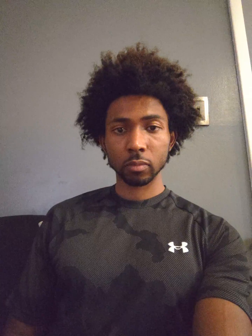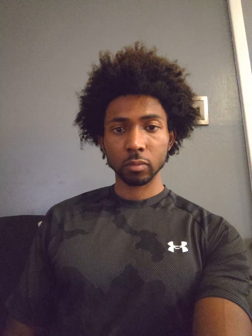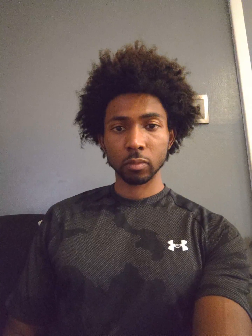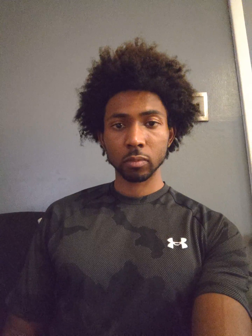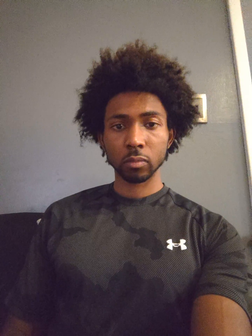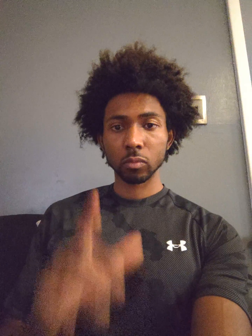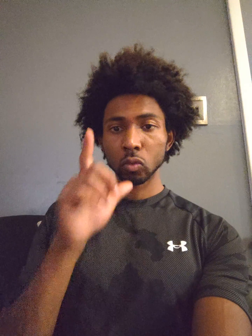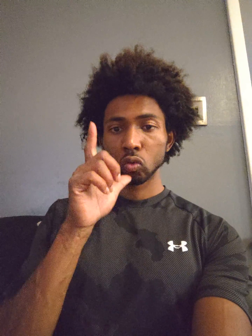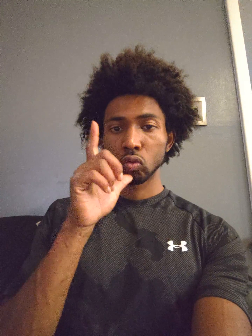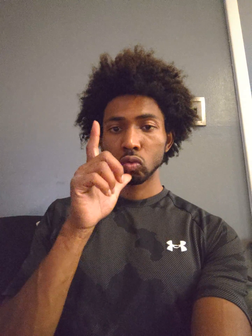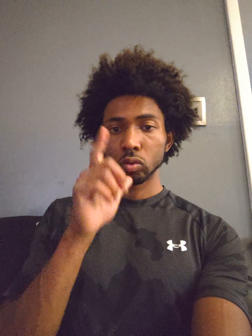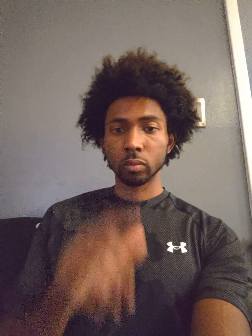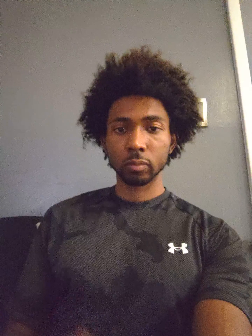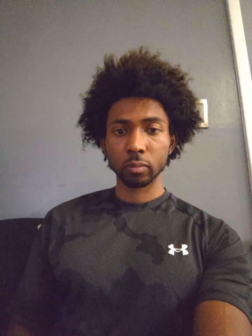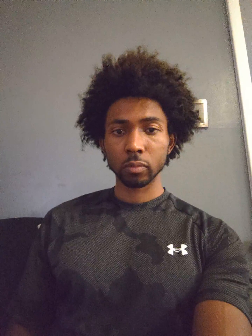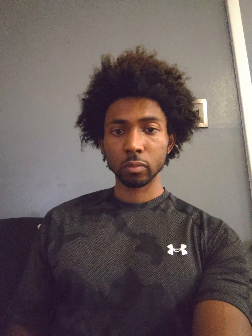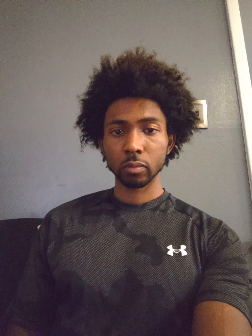lunch